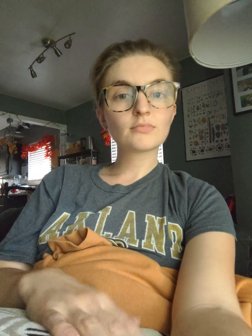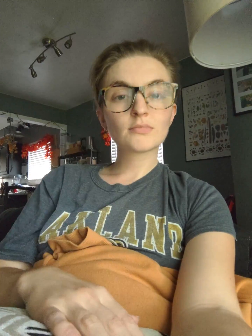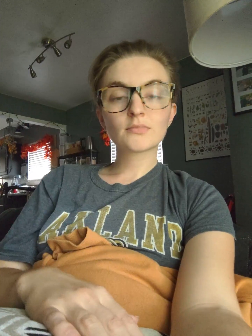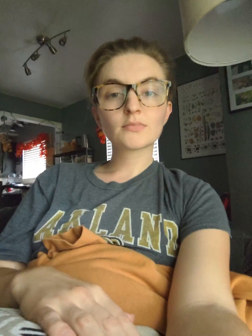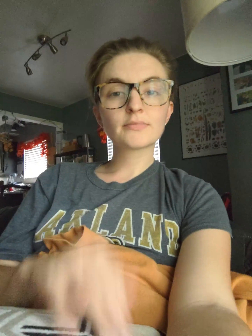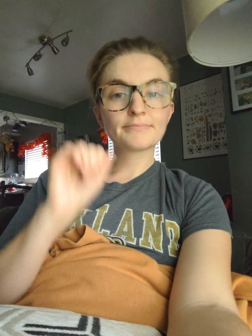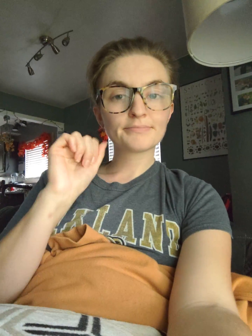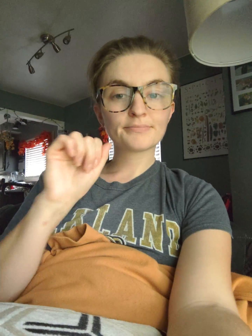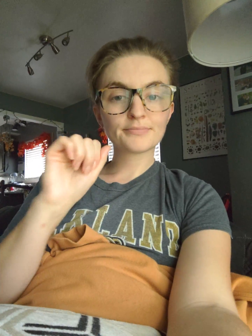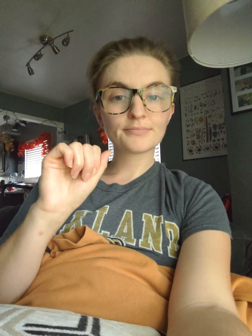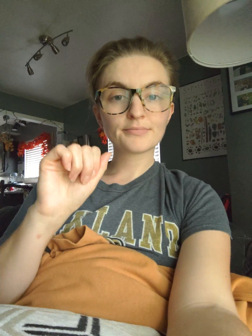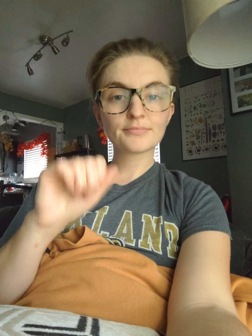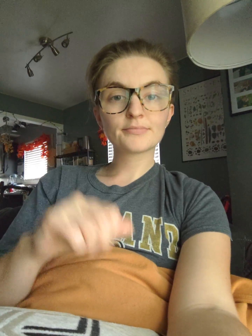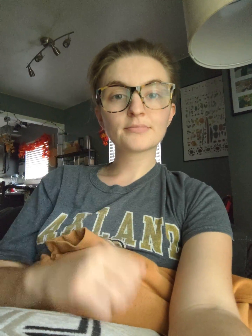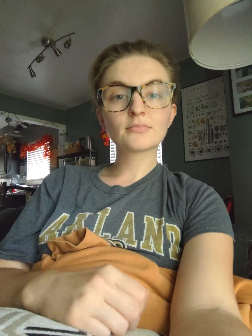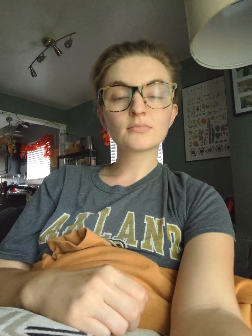knock